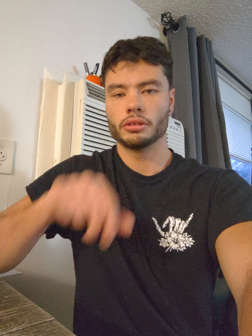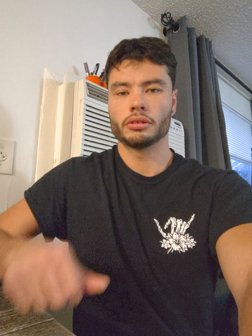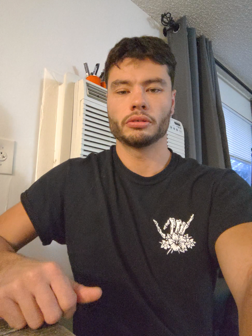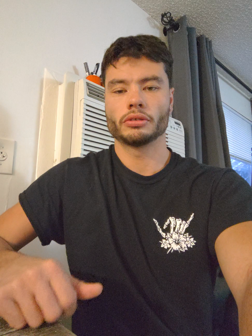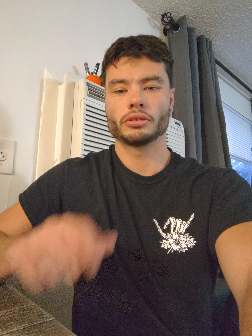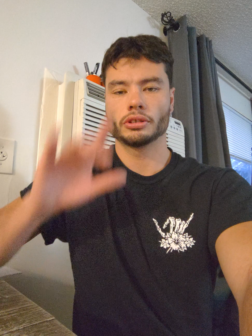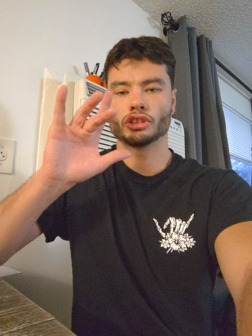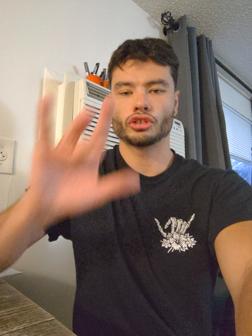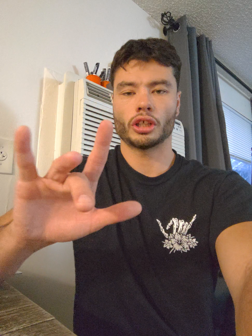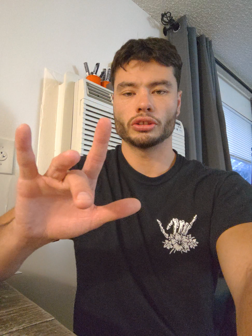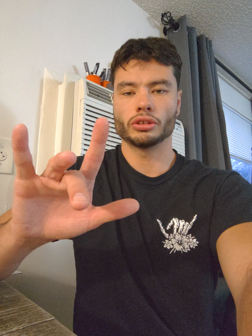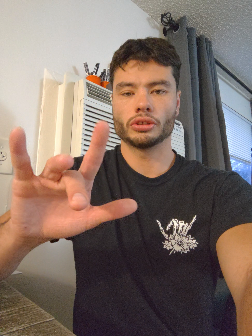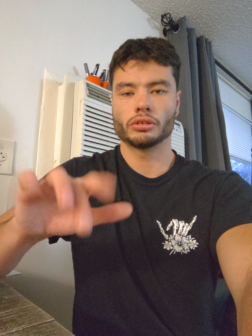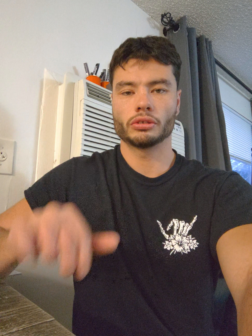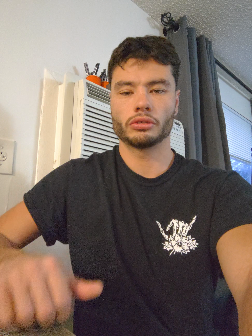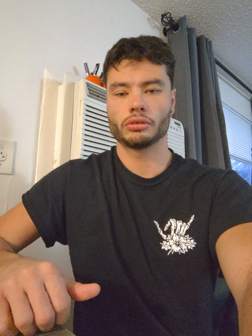touch